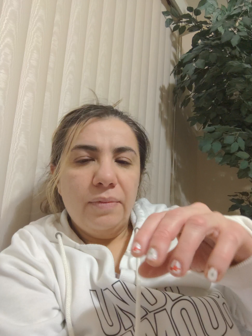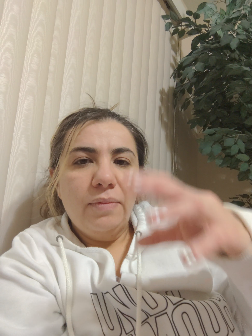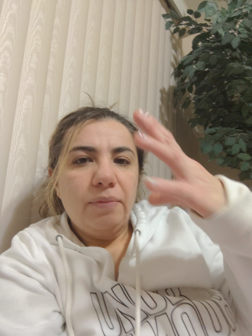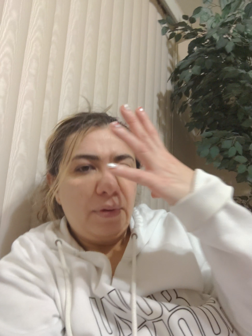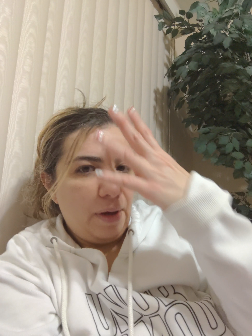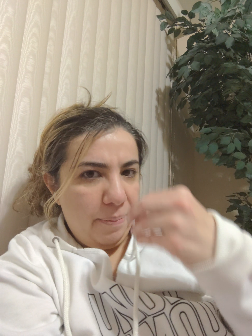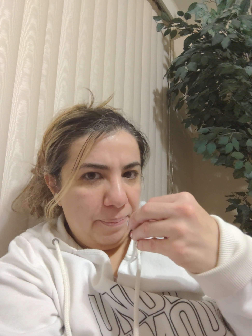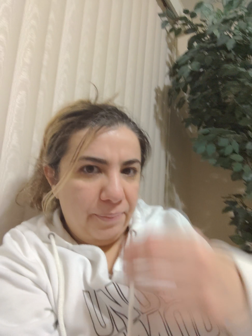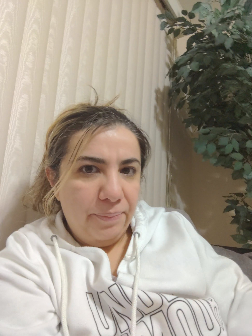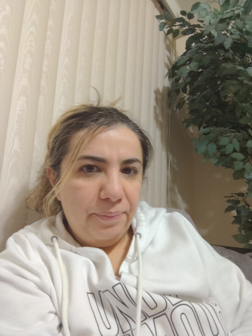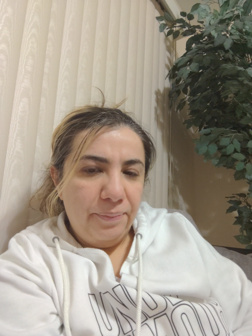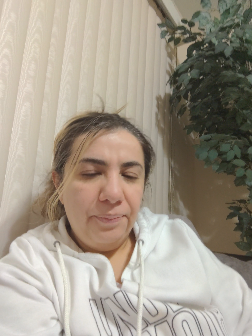nap